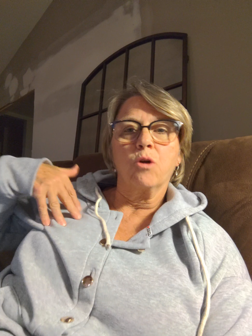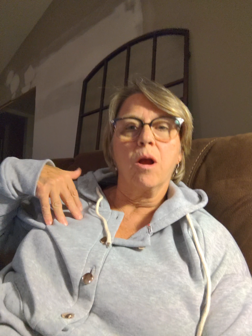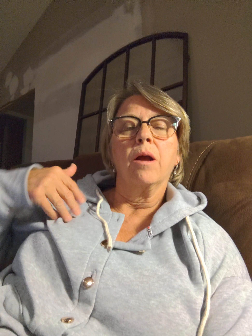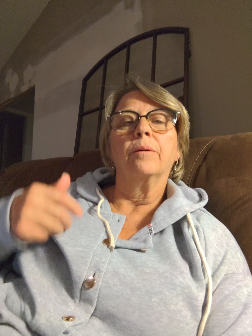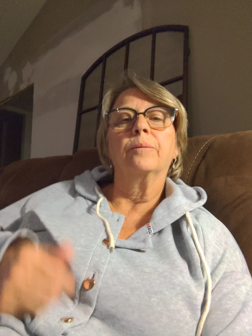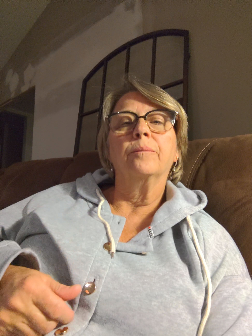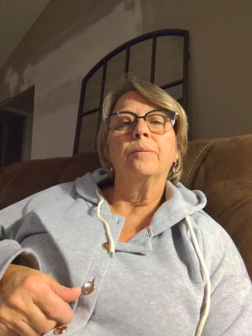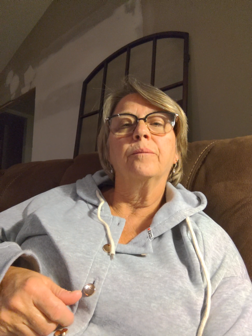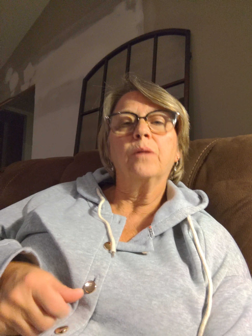zebra